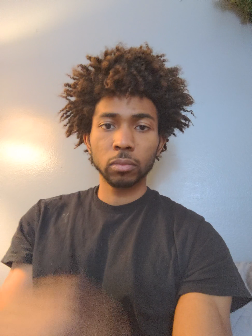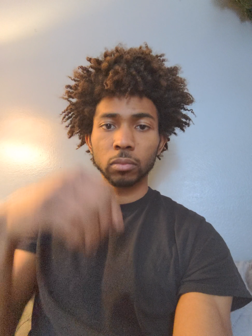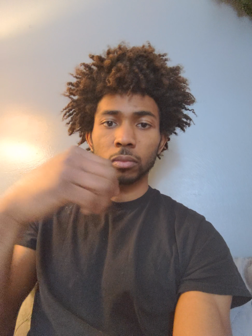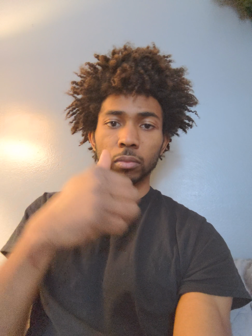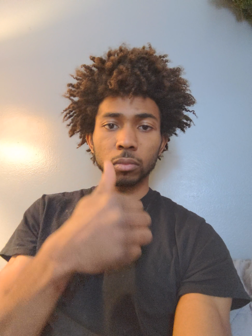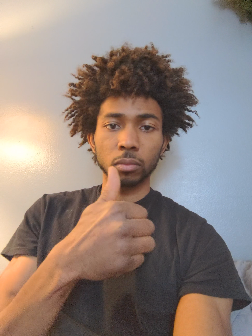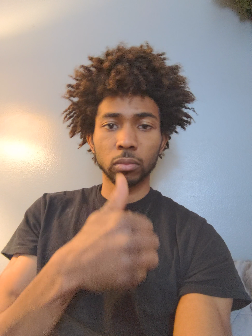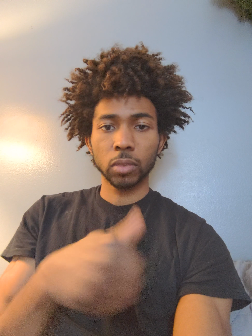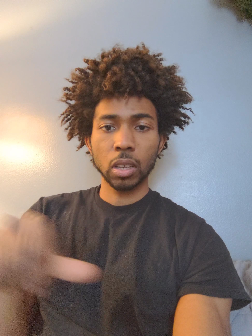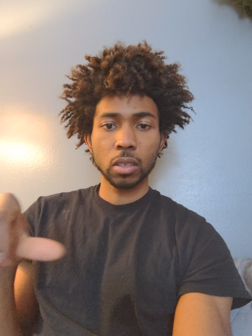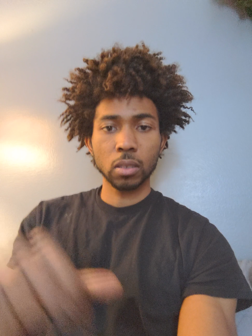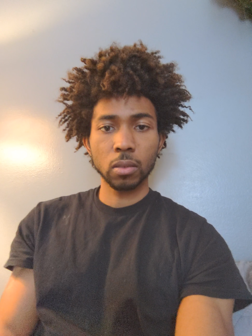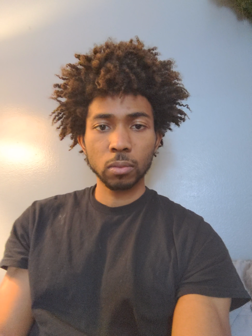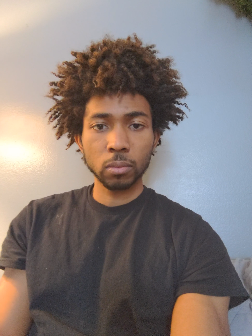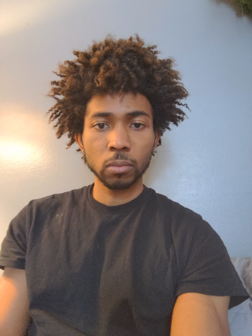any